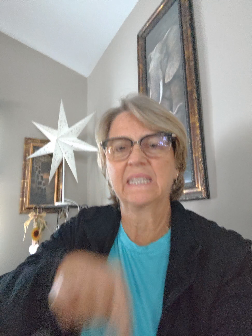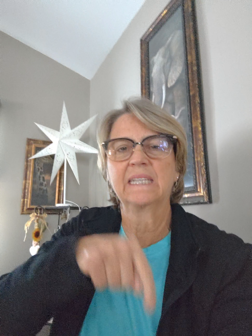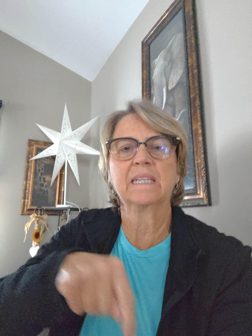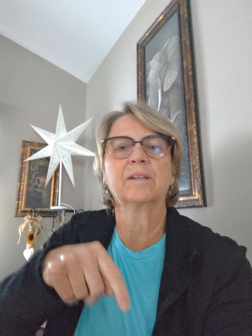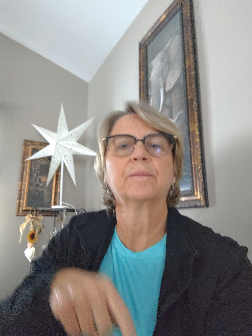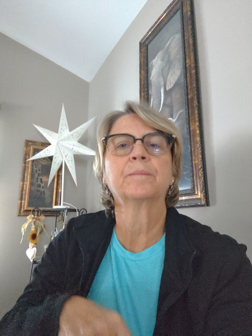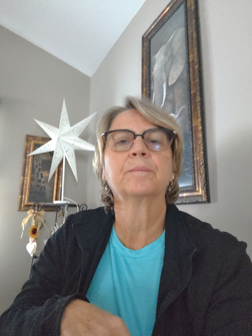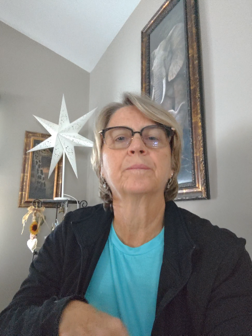feet